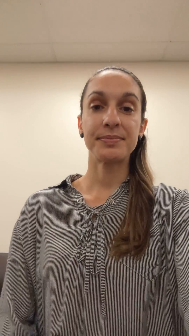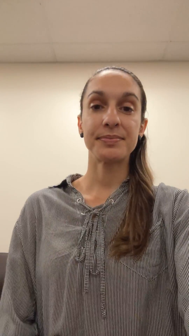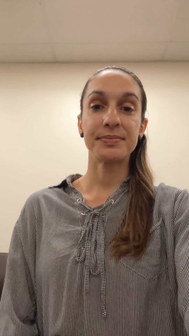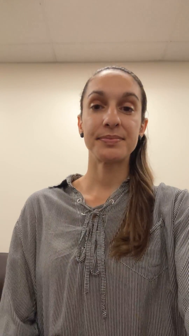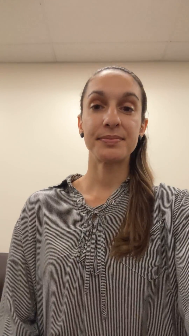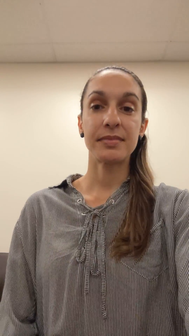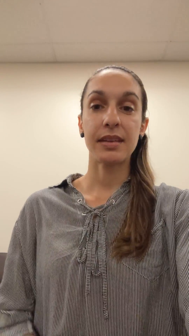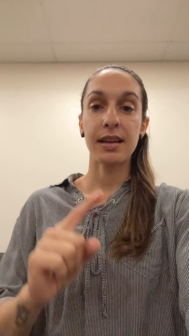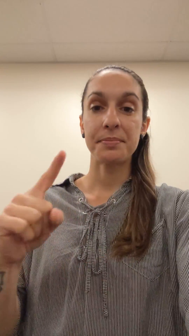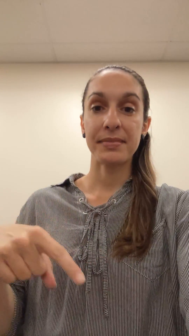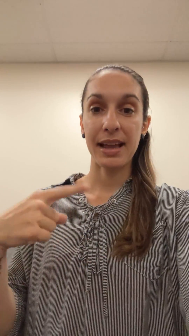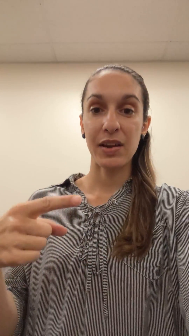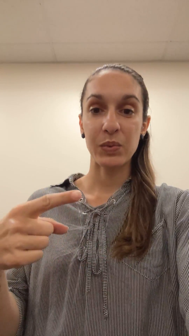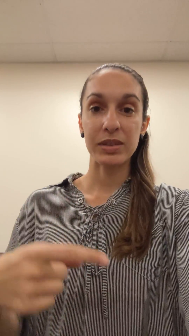about